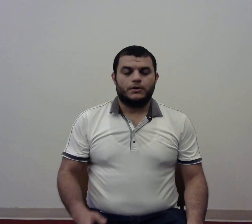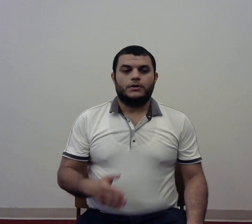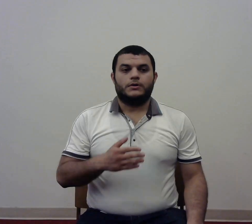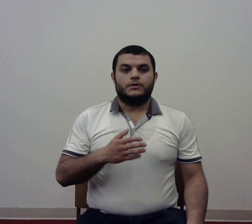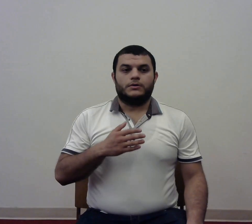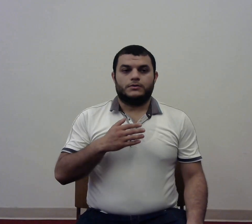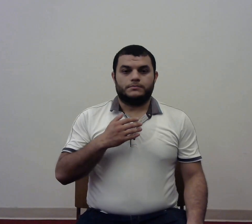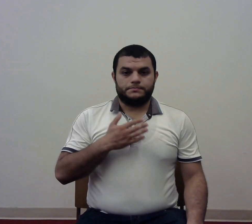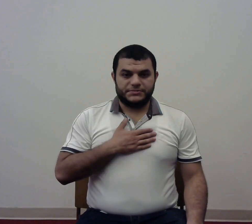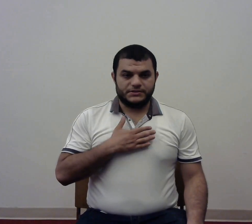biz